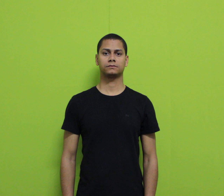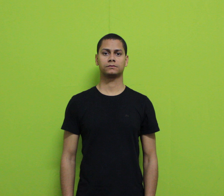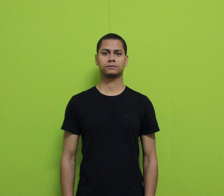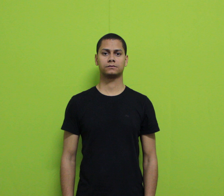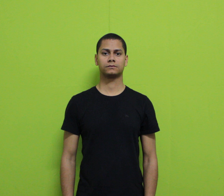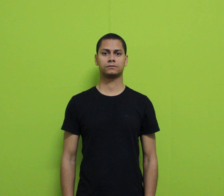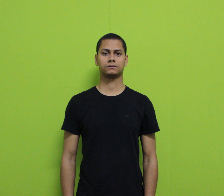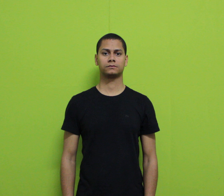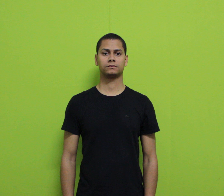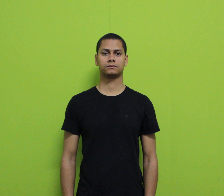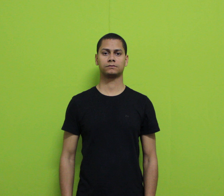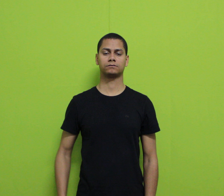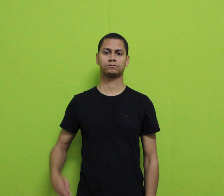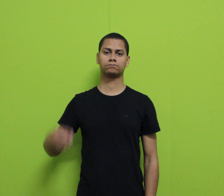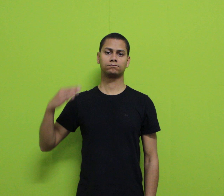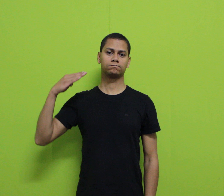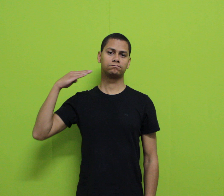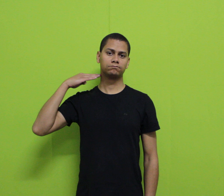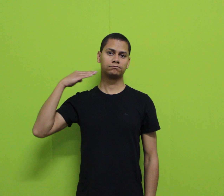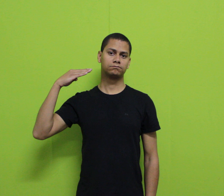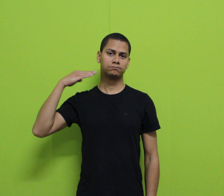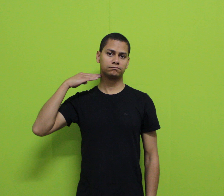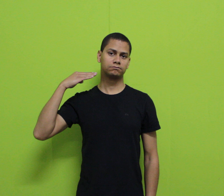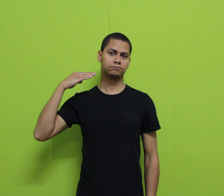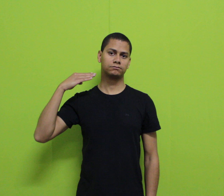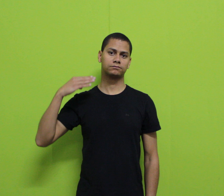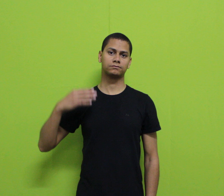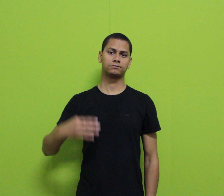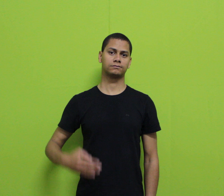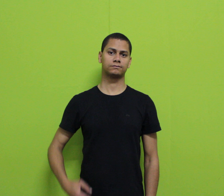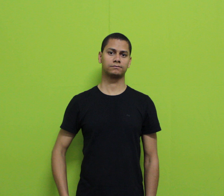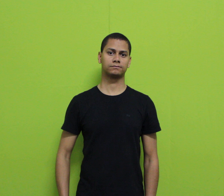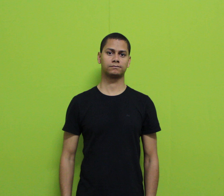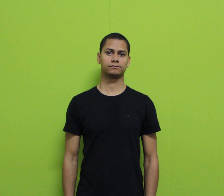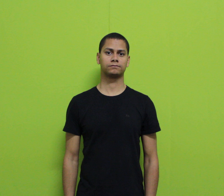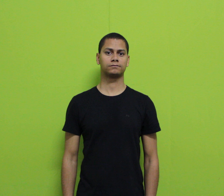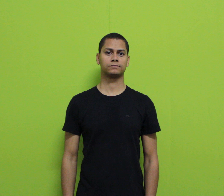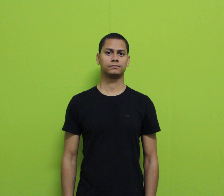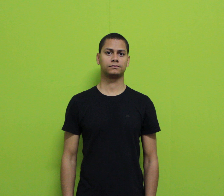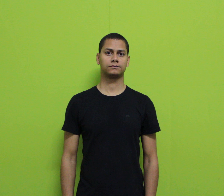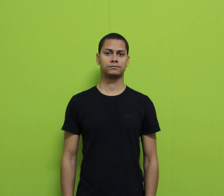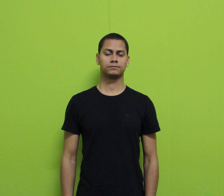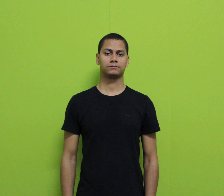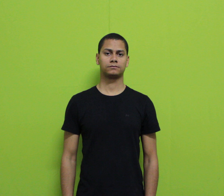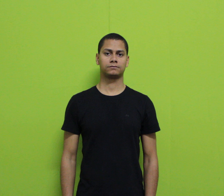banco